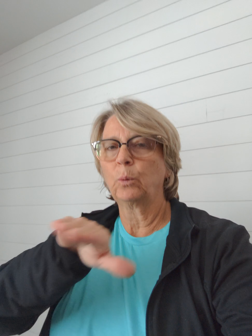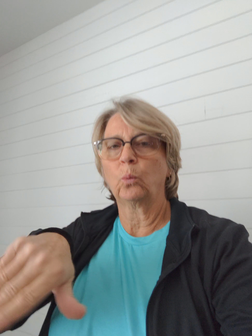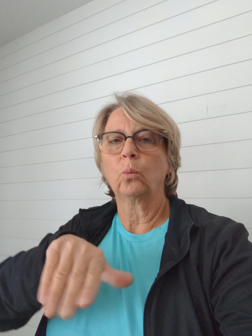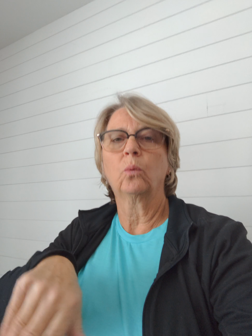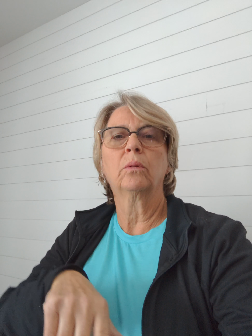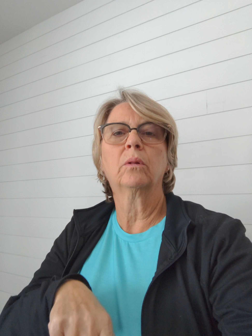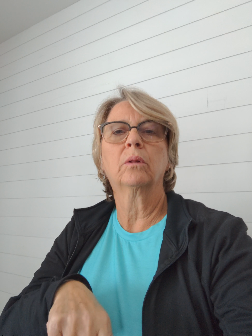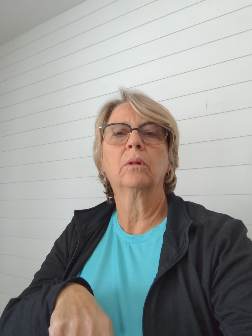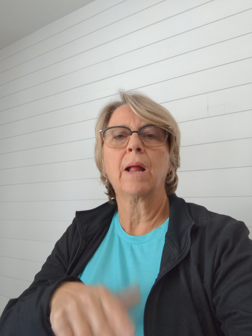pool